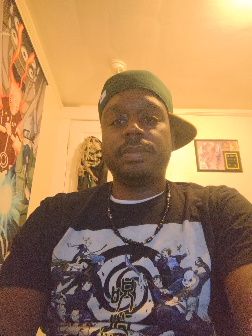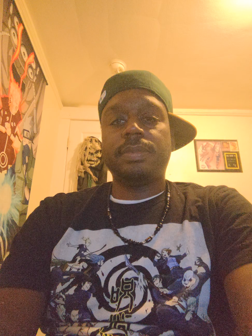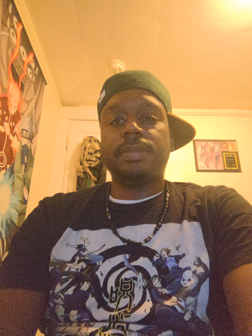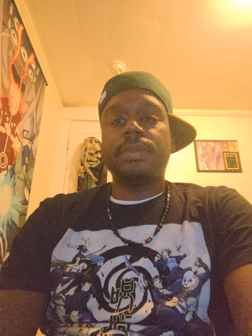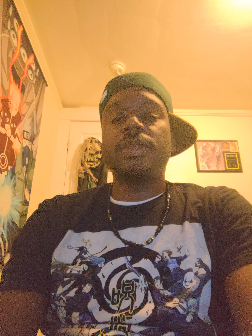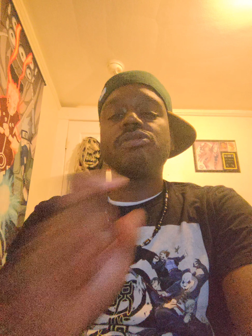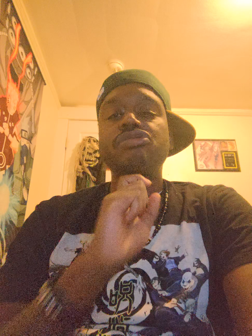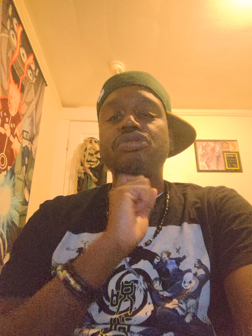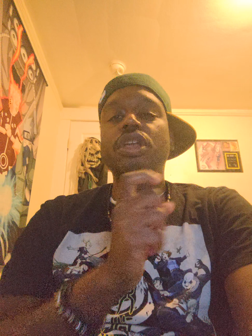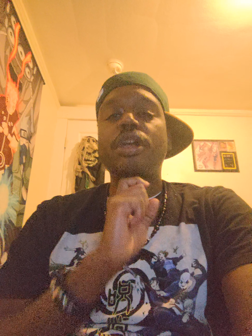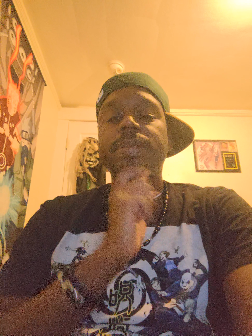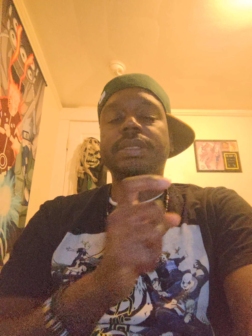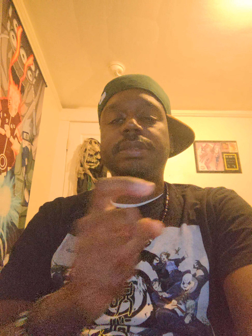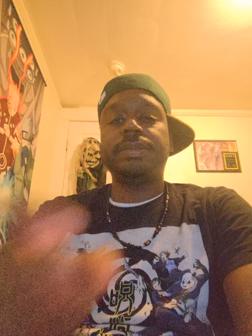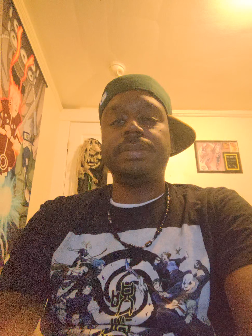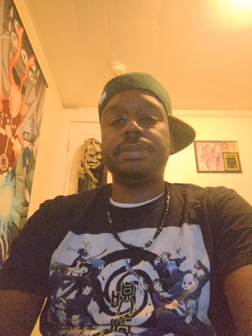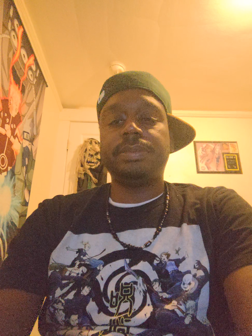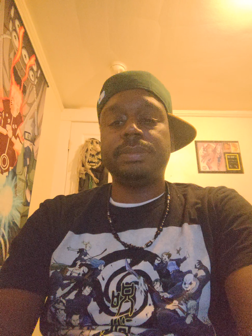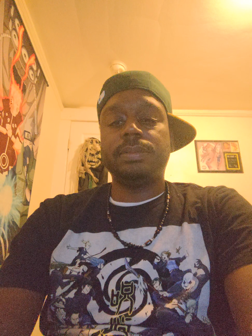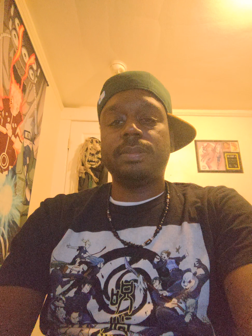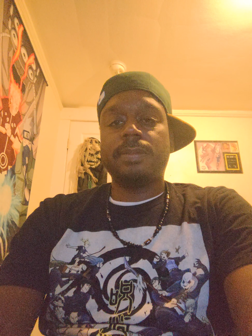garbage